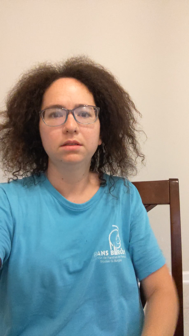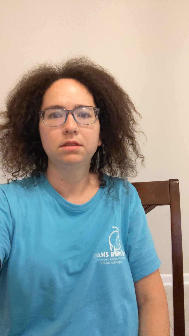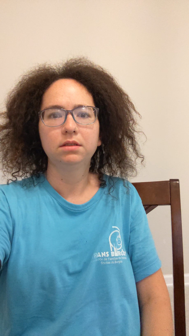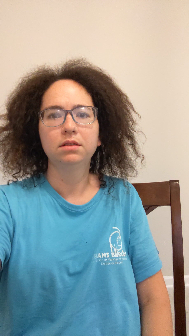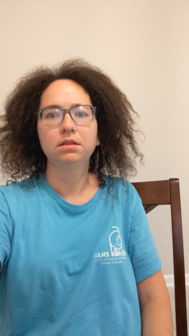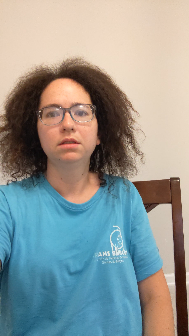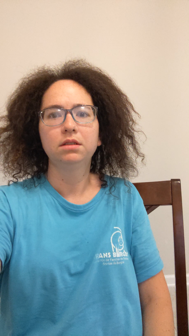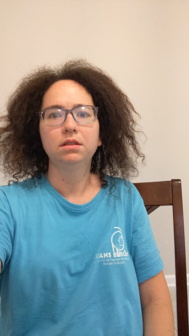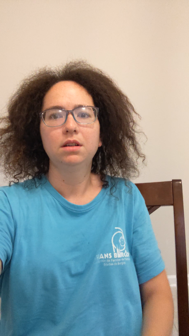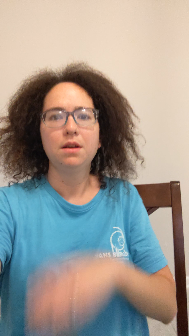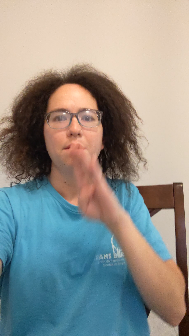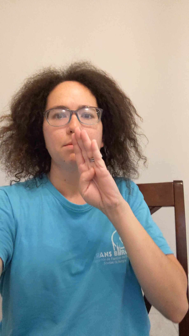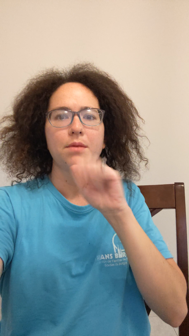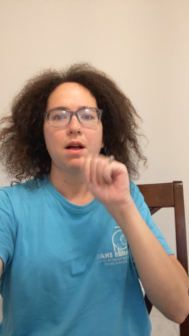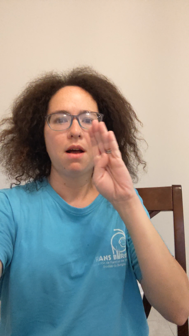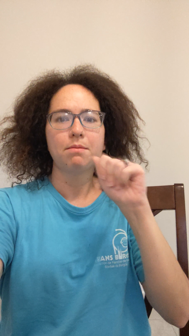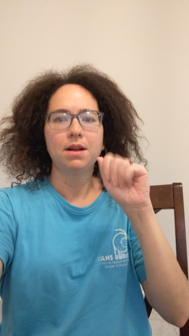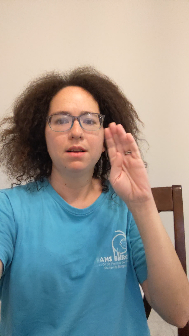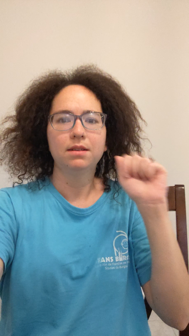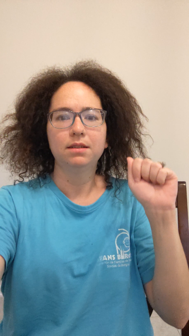baa baa